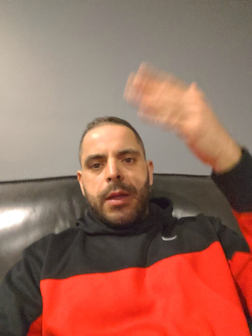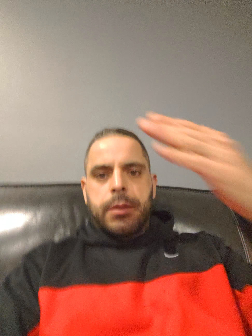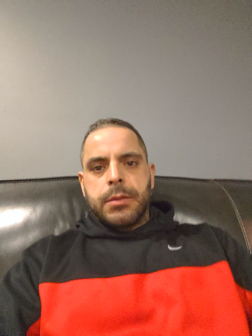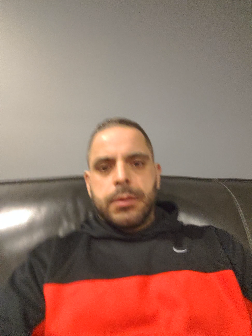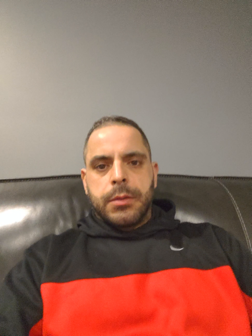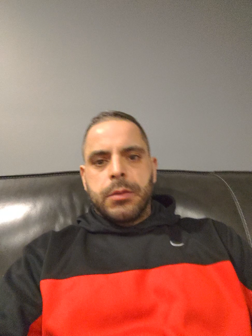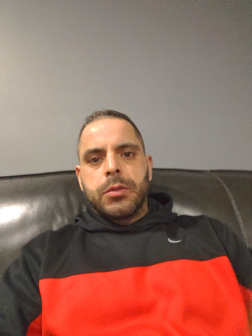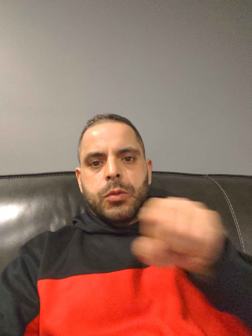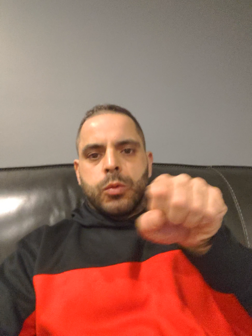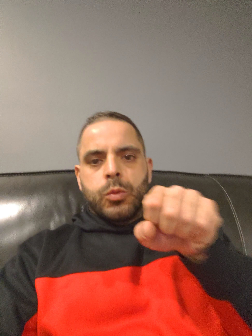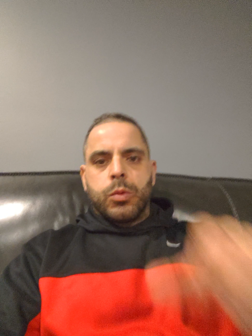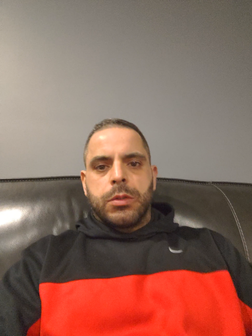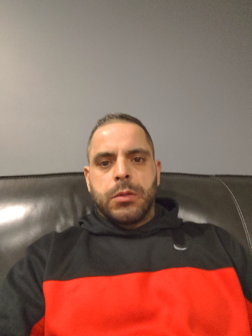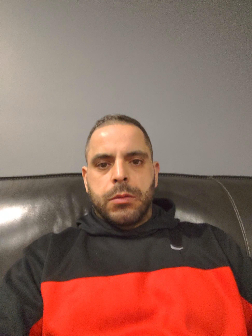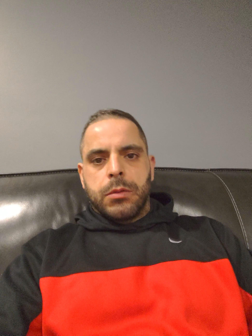shoe